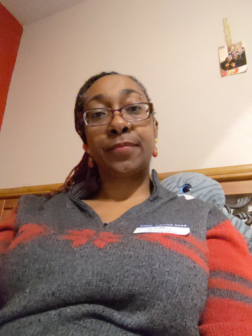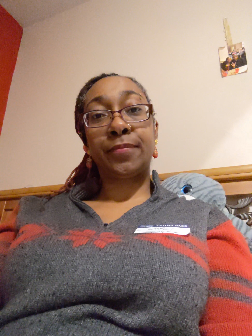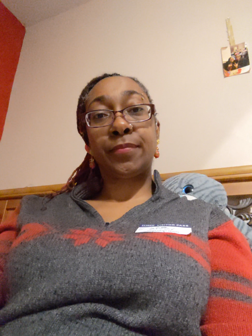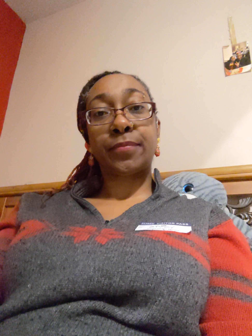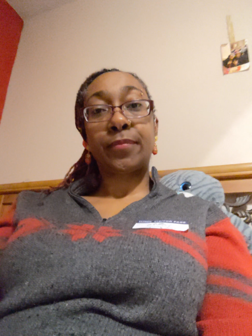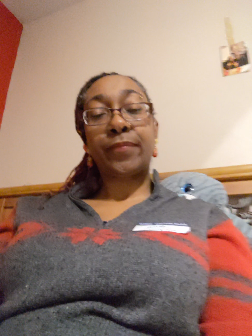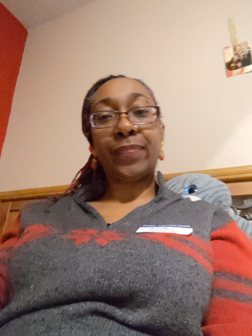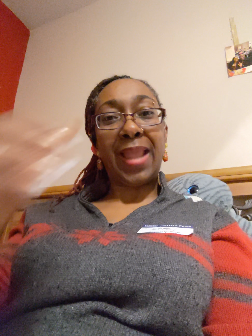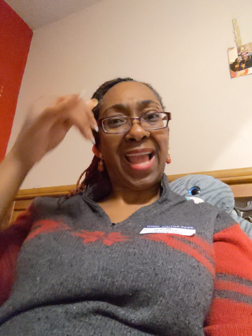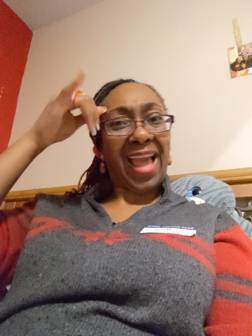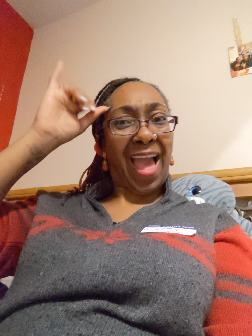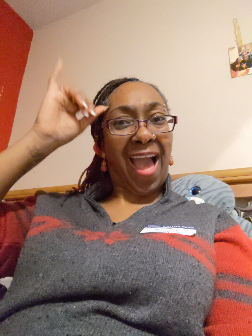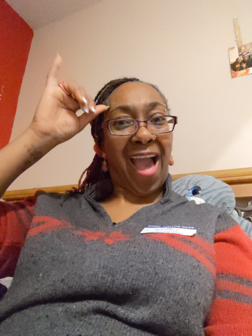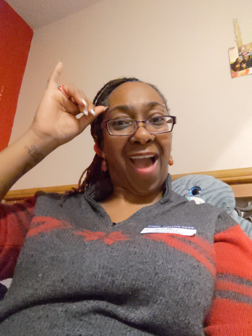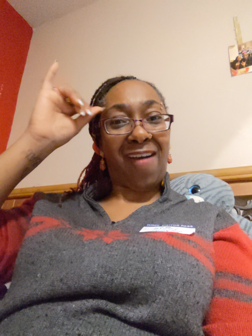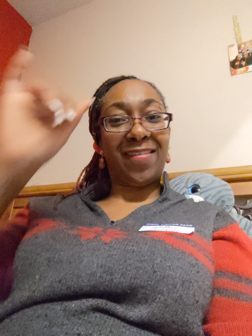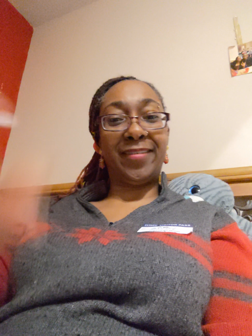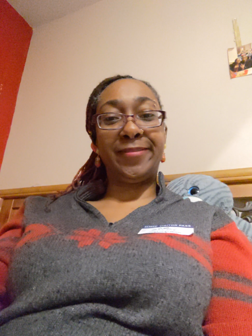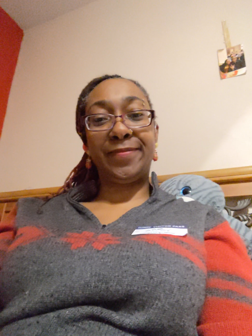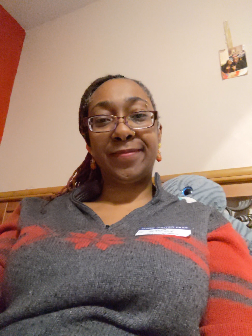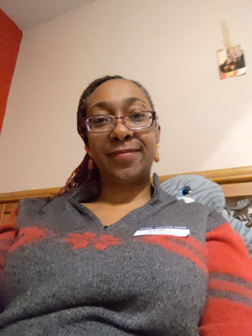cow